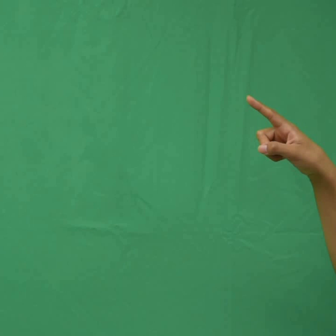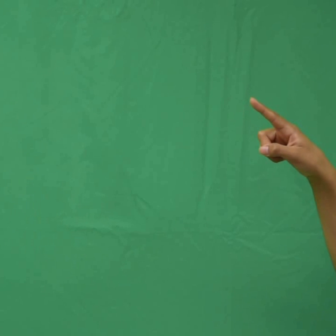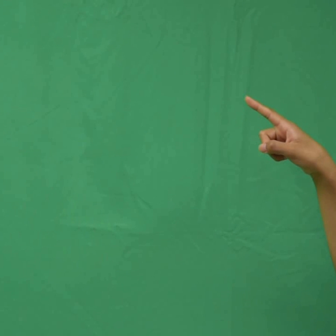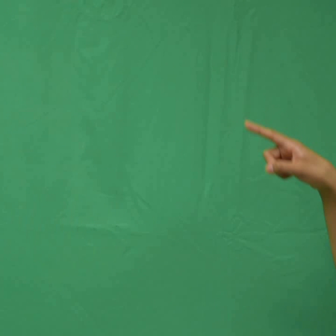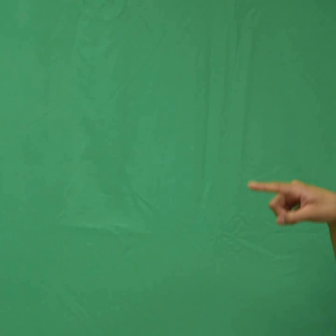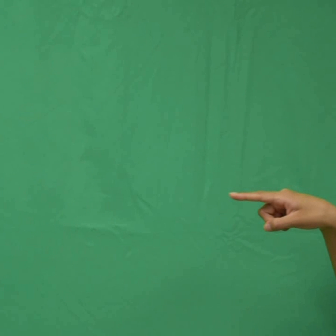Z